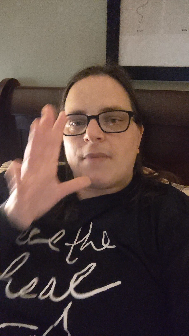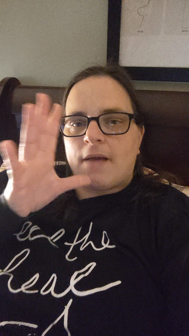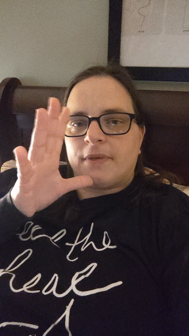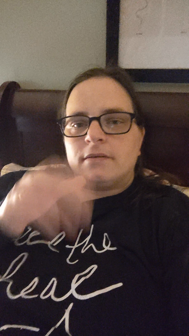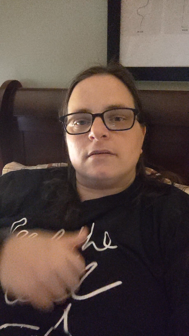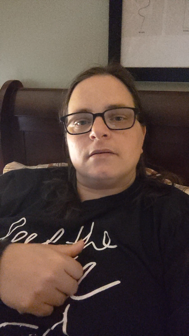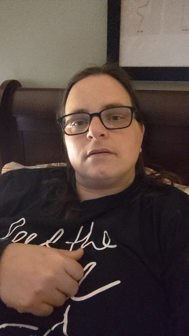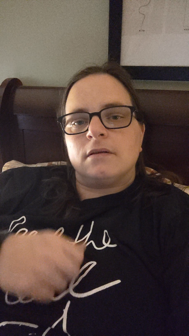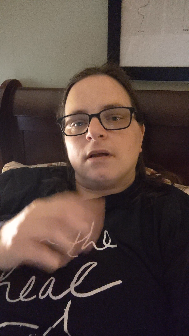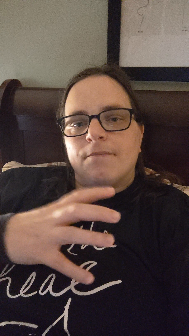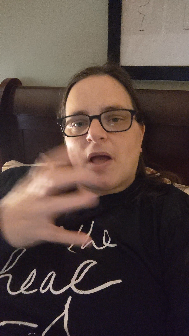much